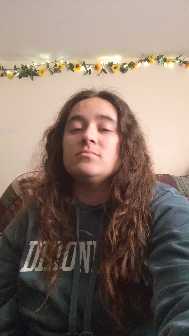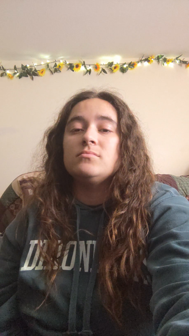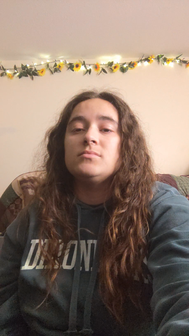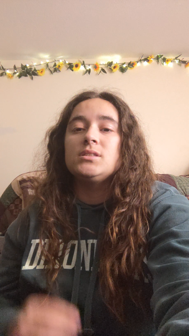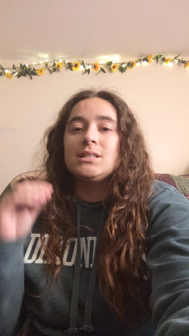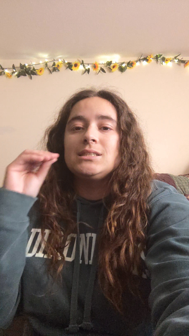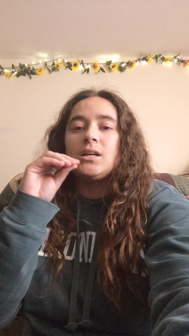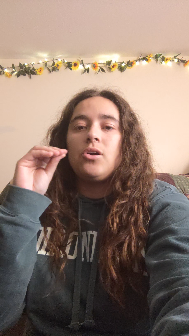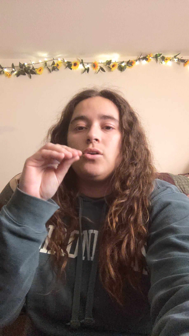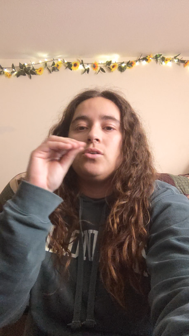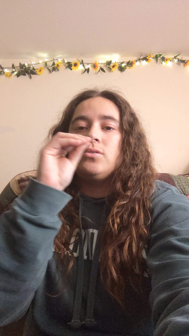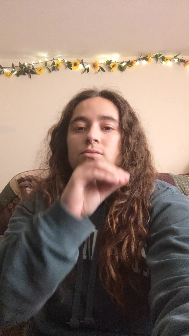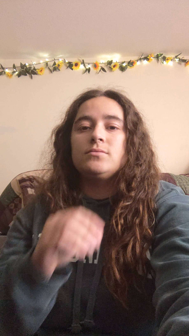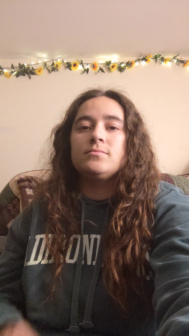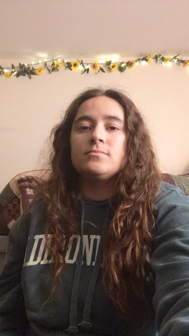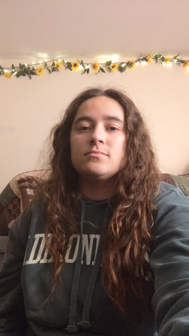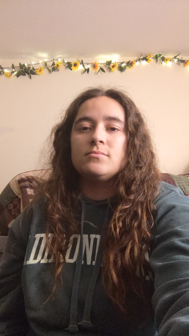dinosaur